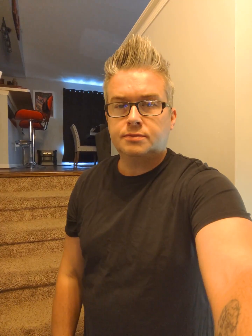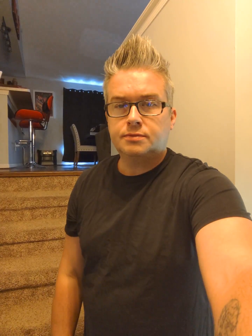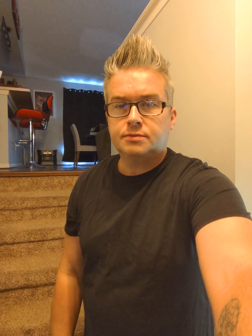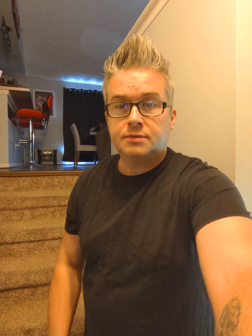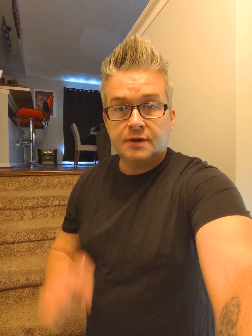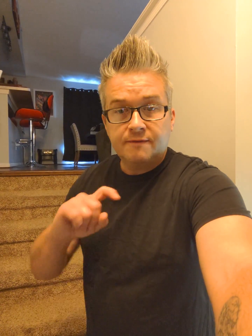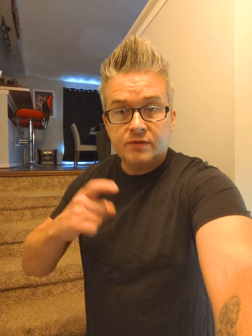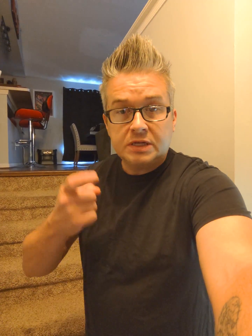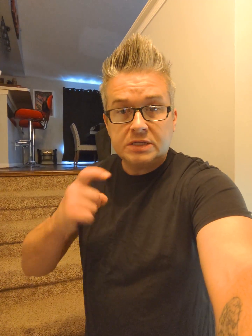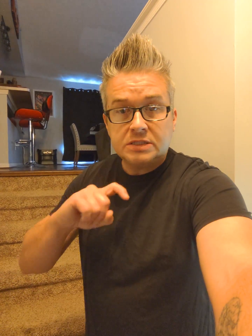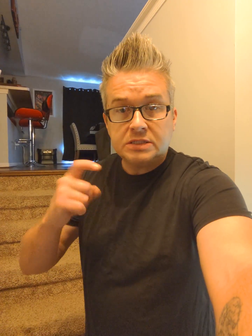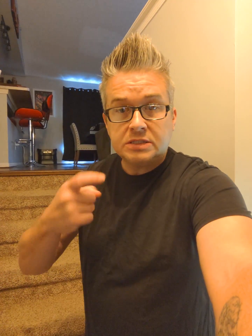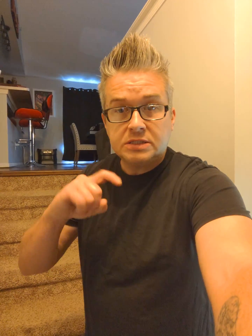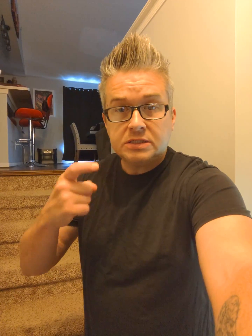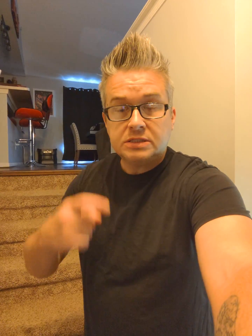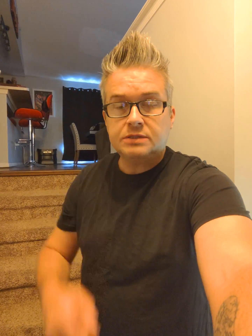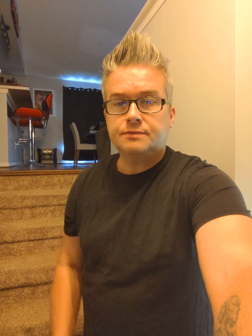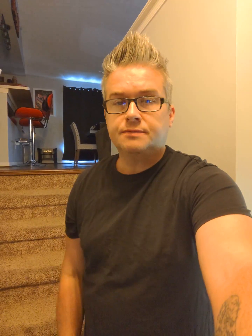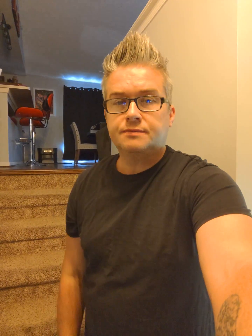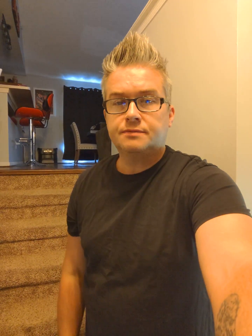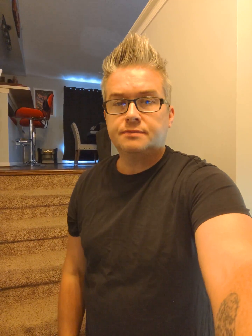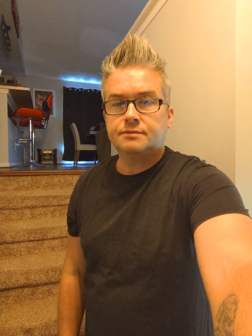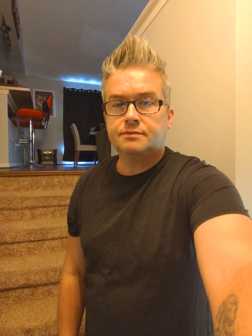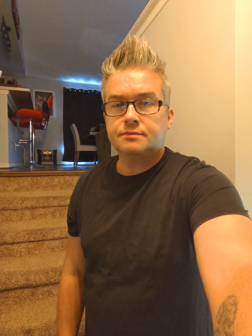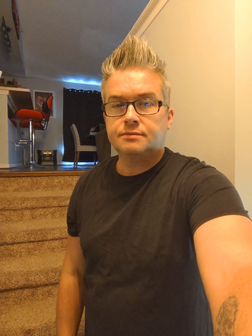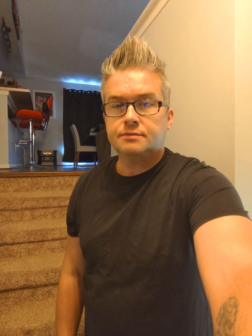friend